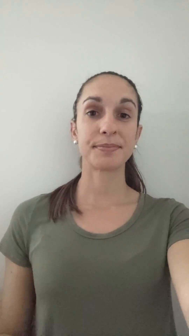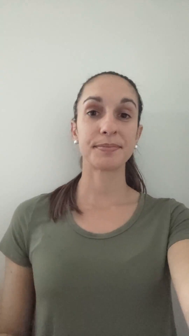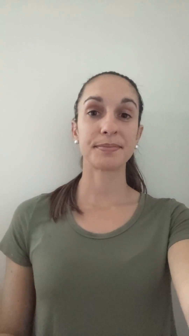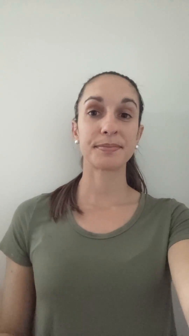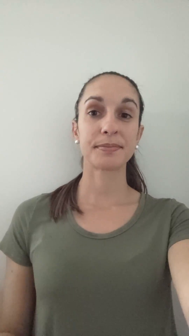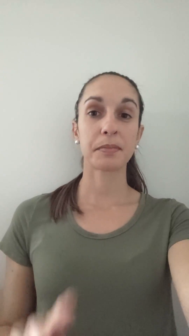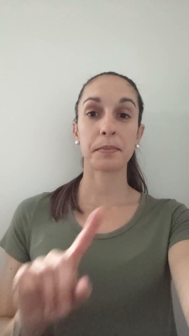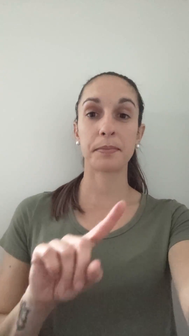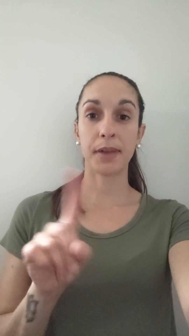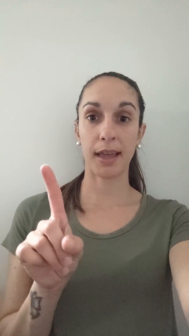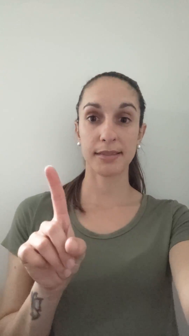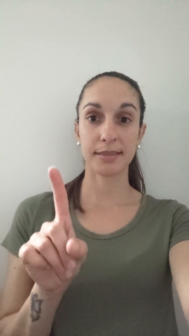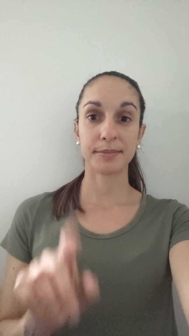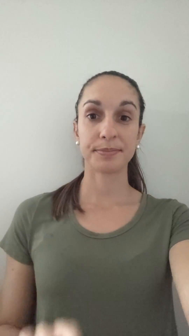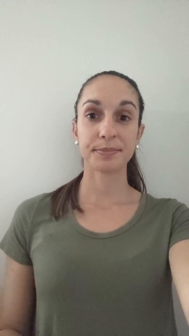but